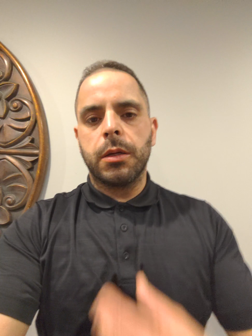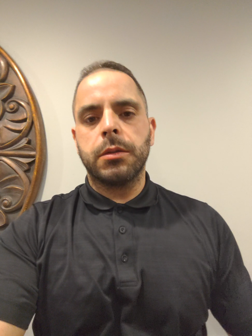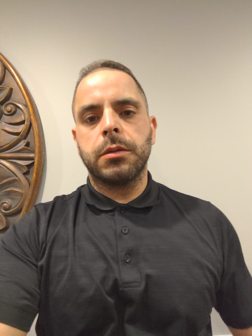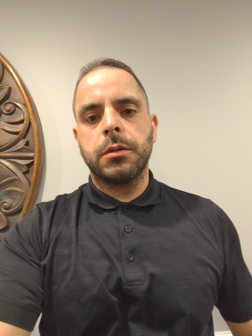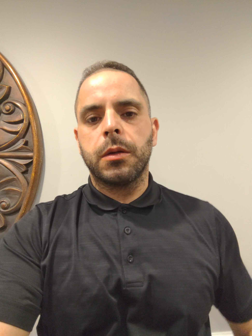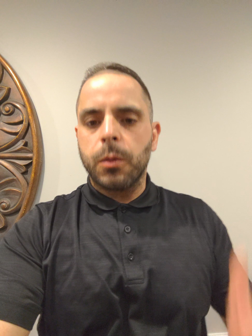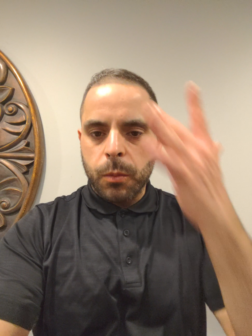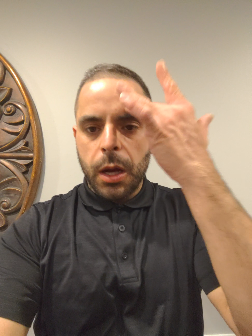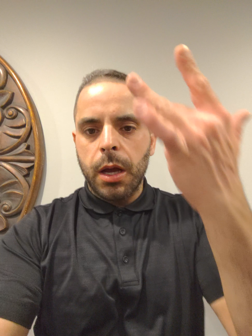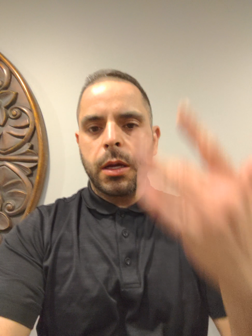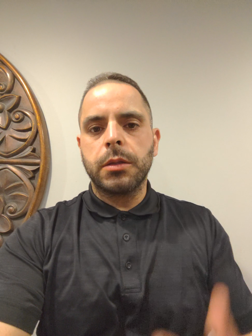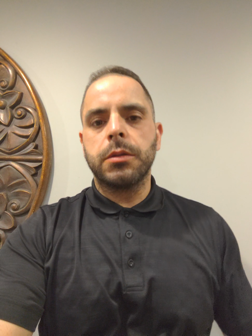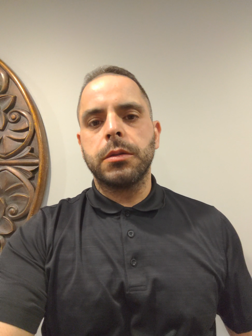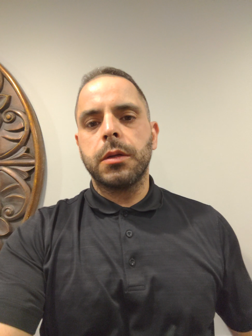why